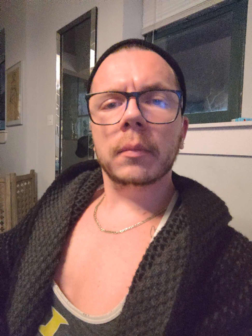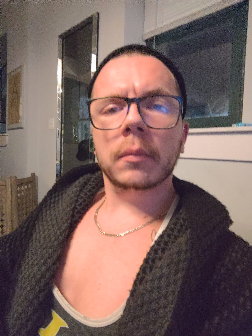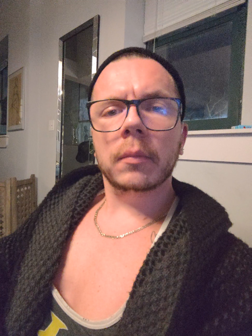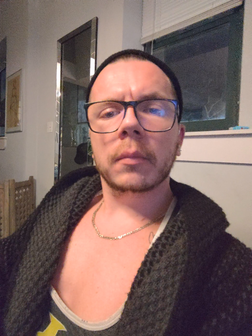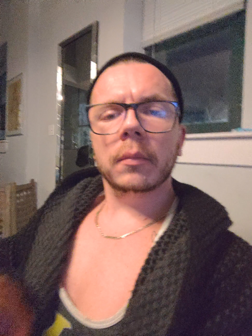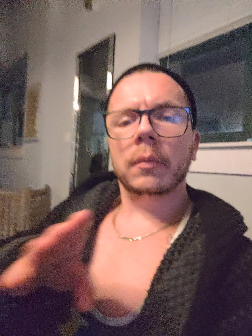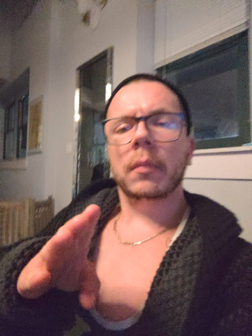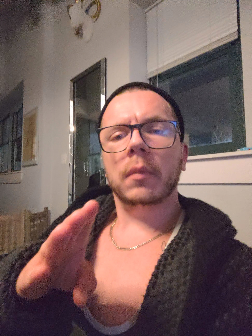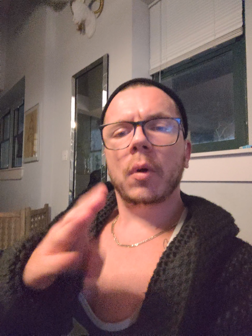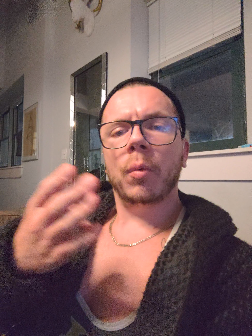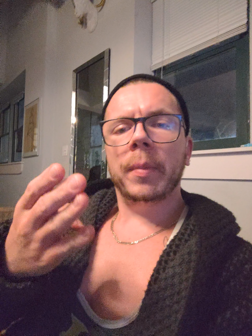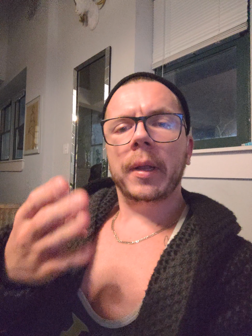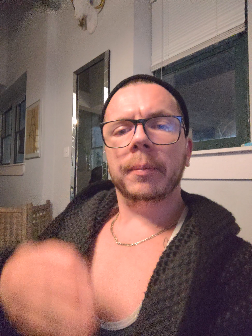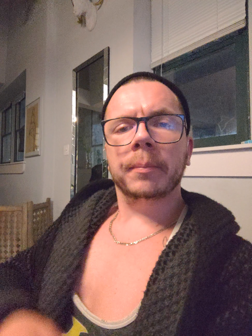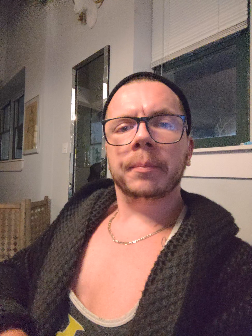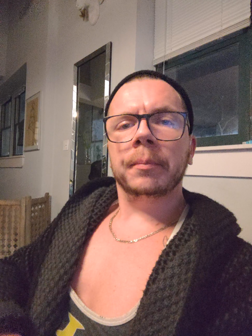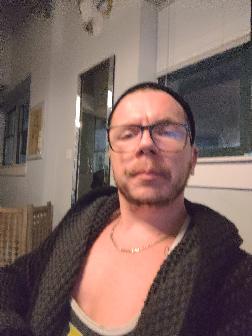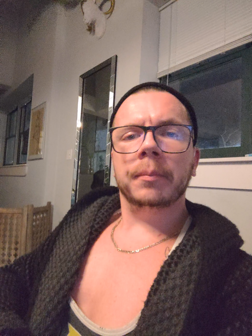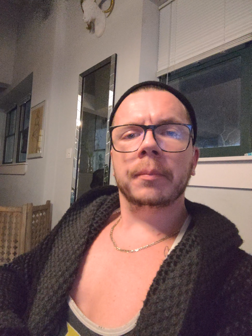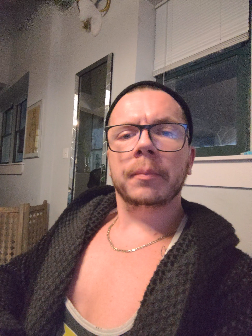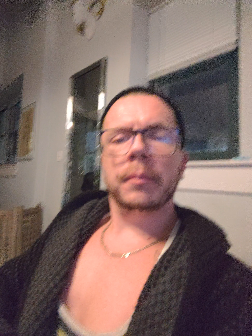open